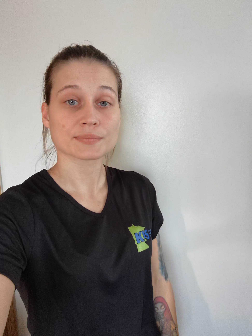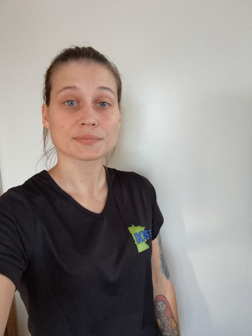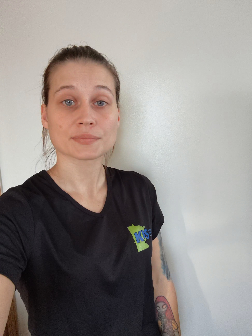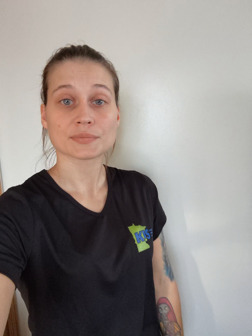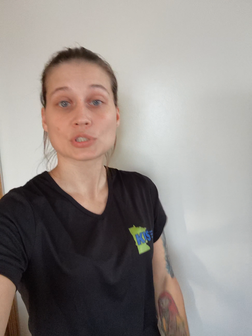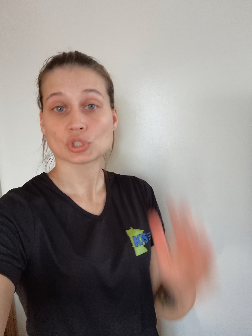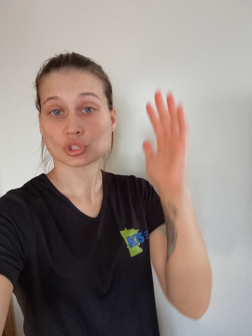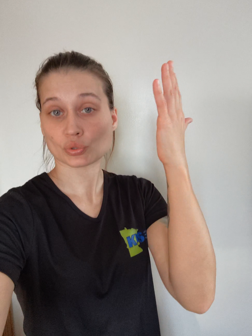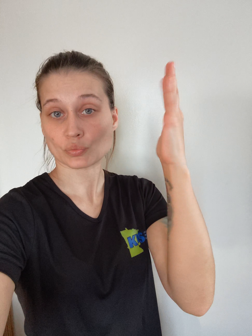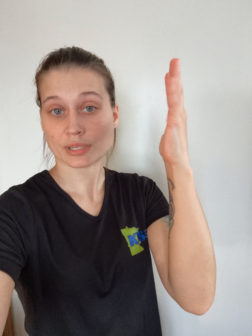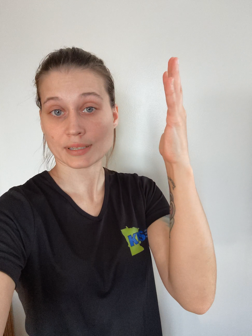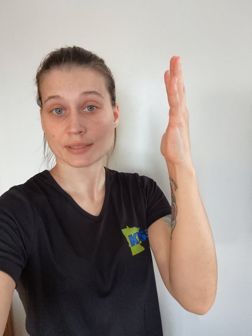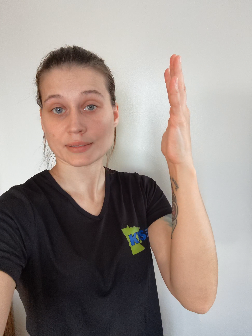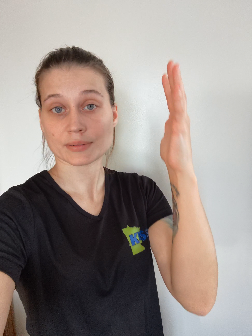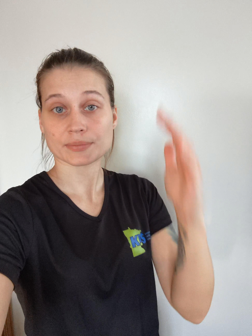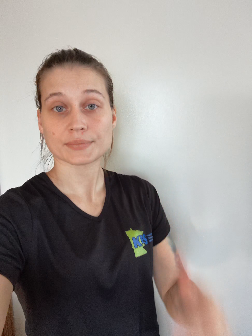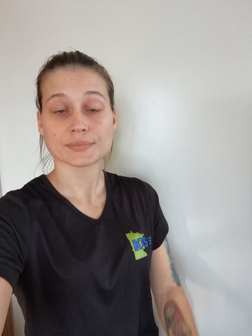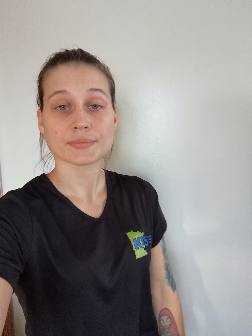tree